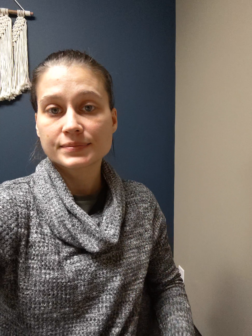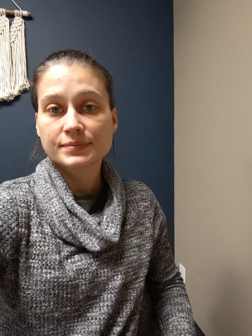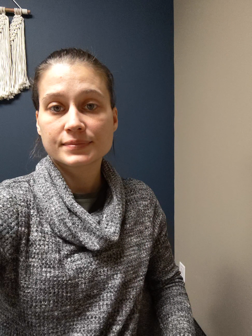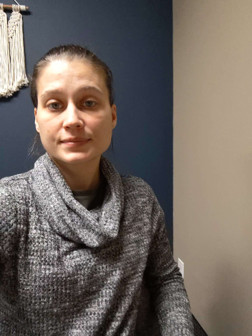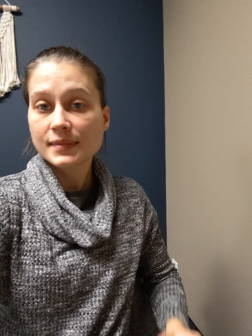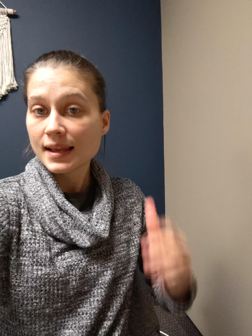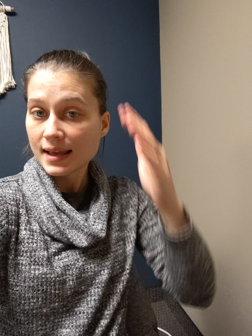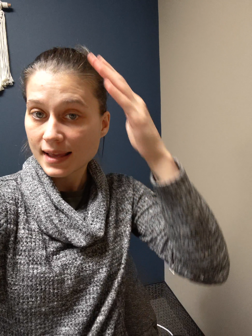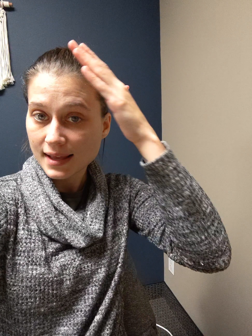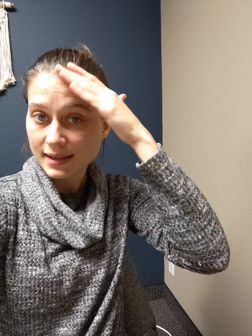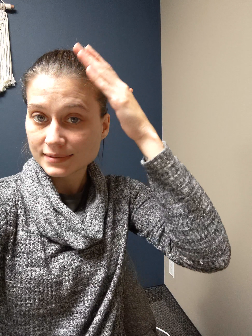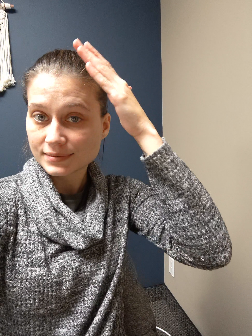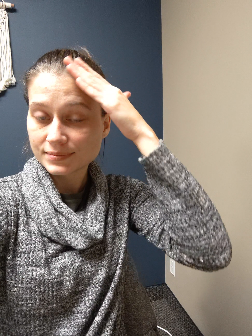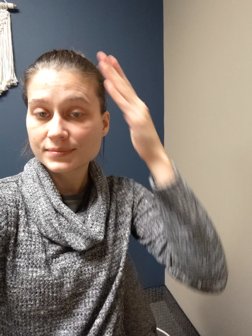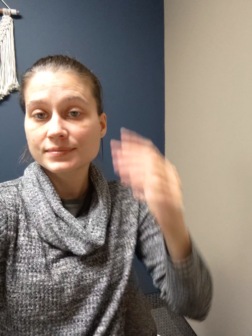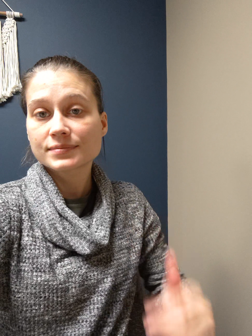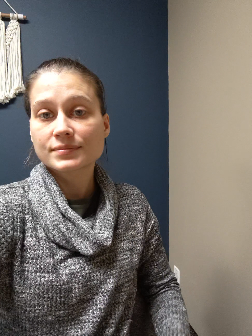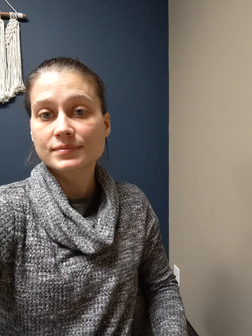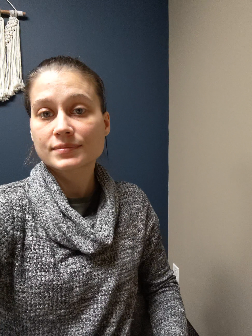hat